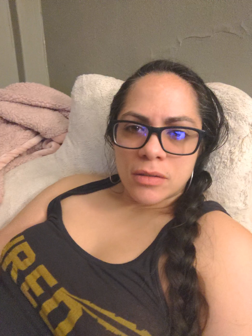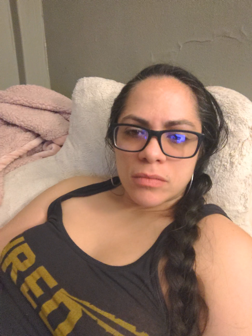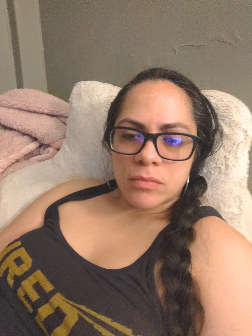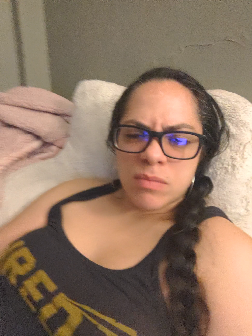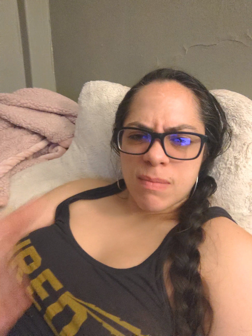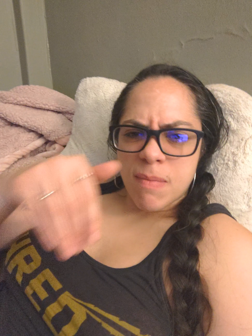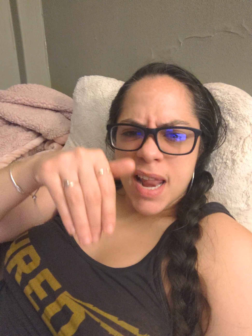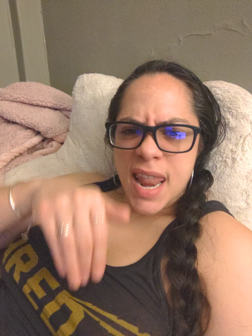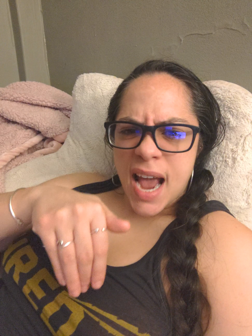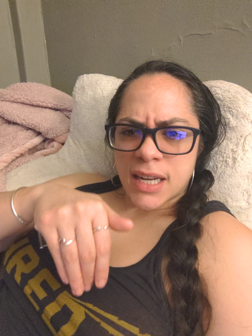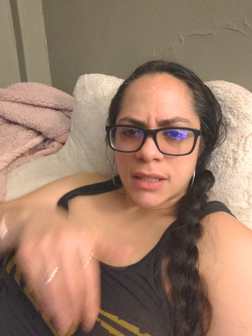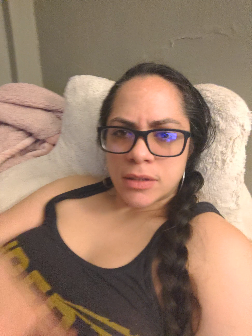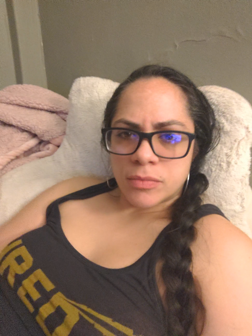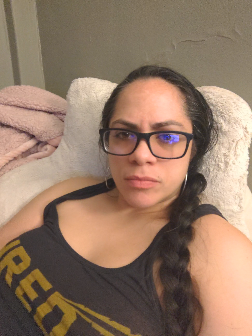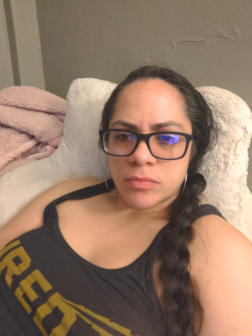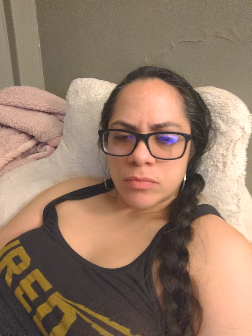night